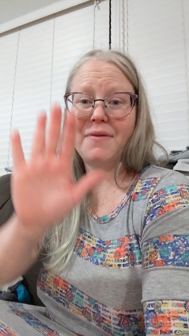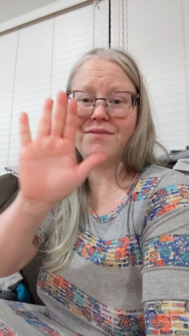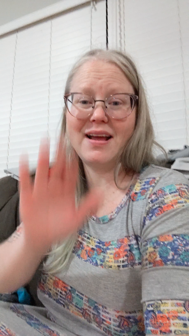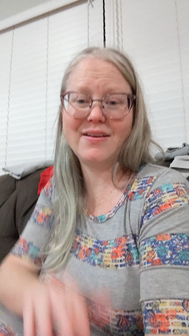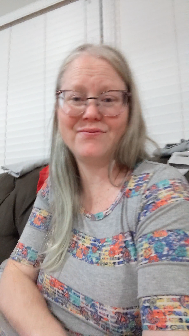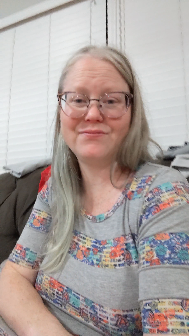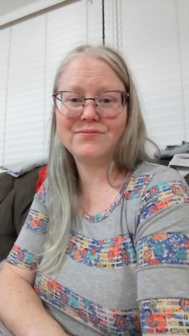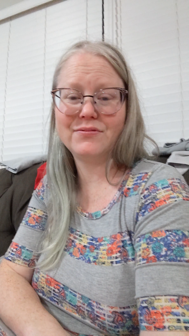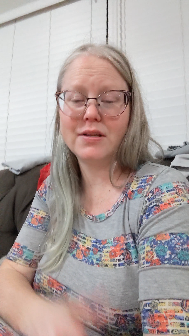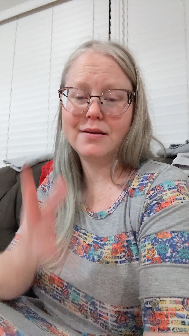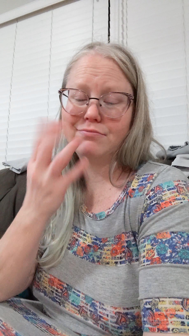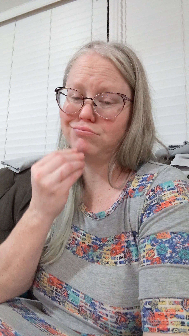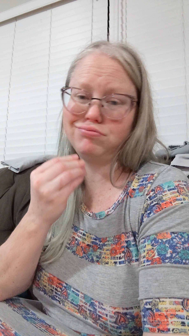asleep